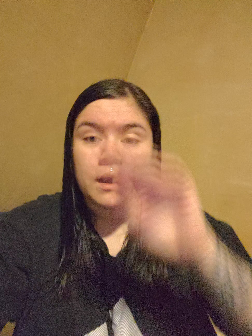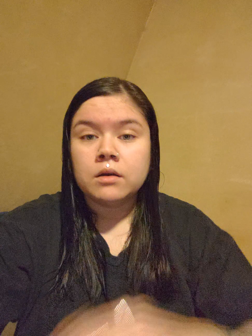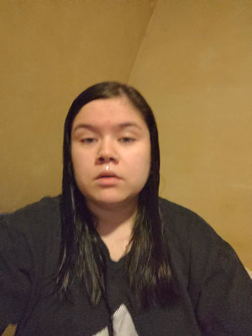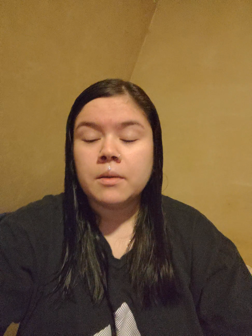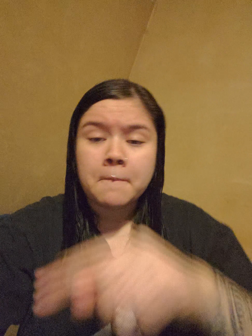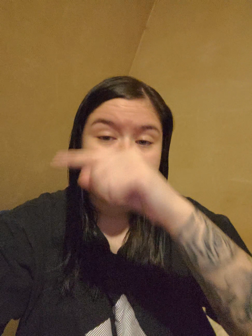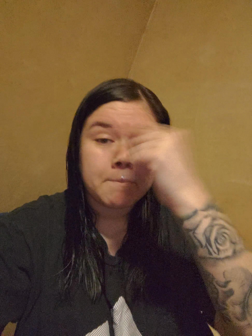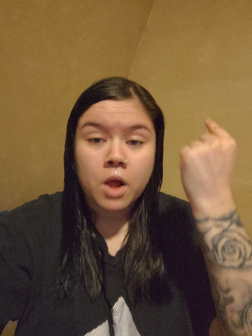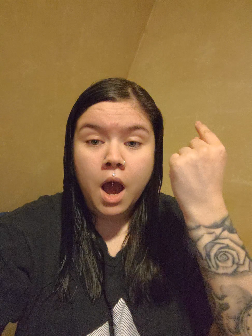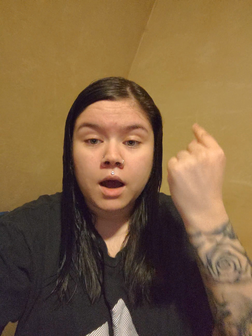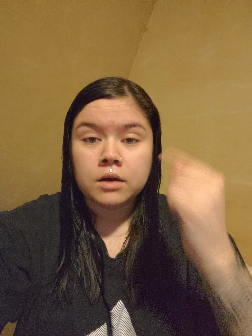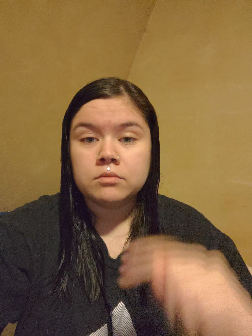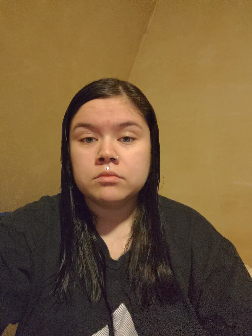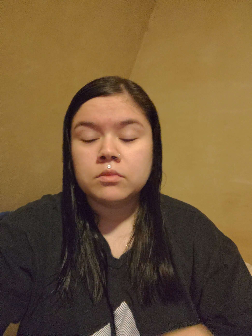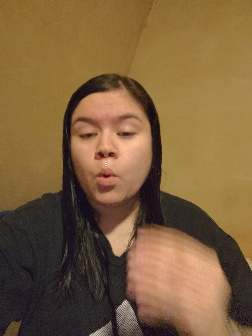black